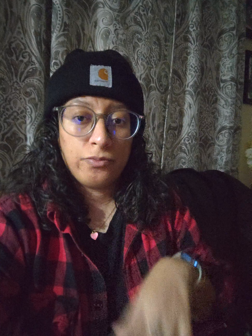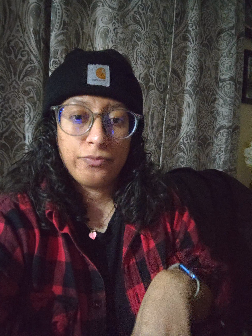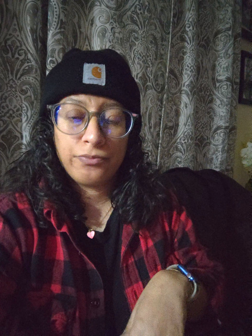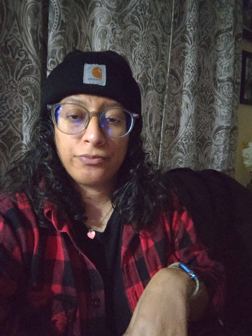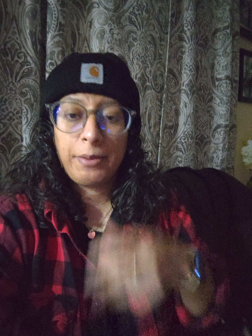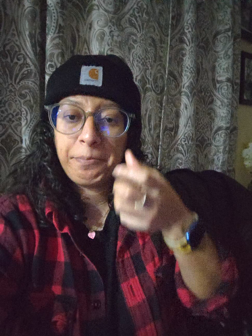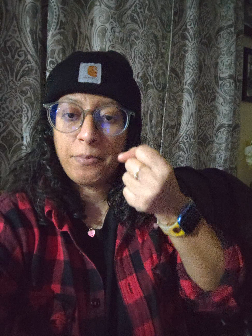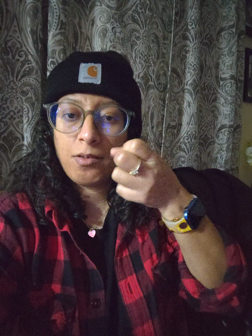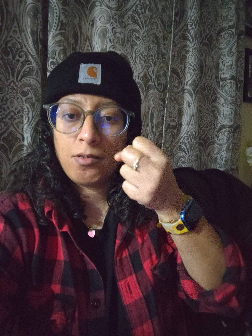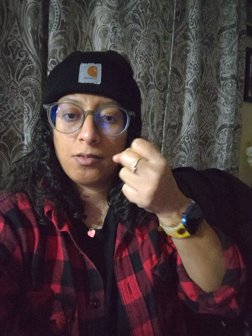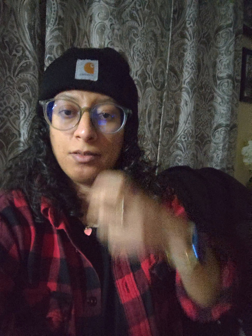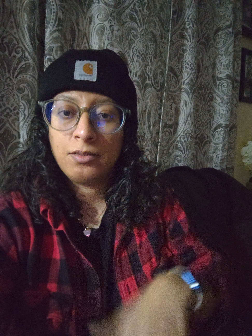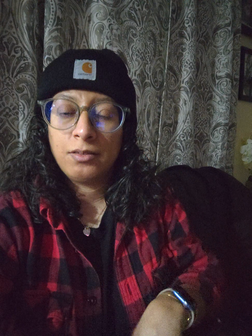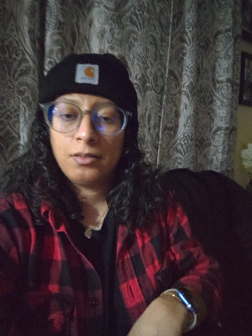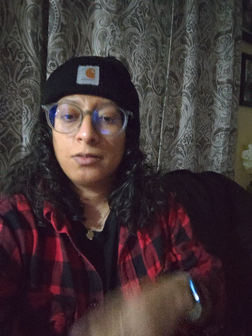milk